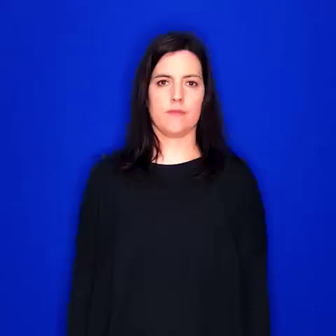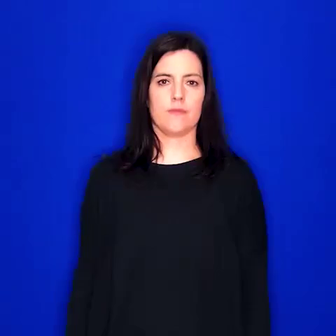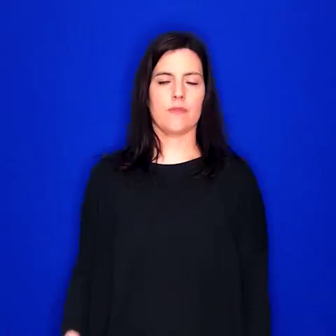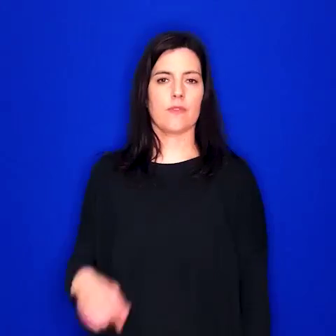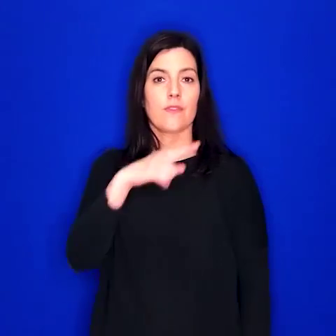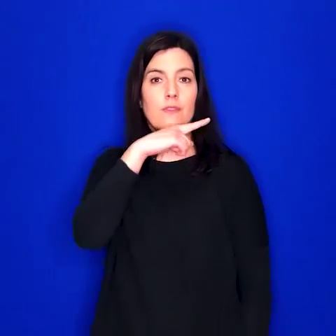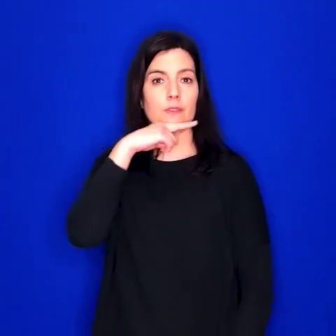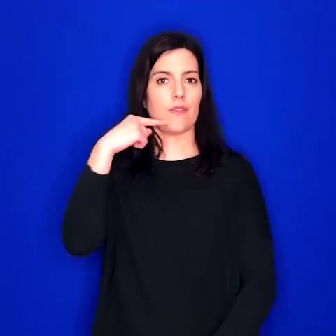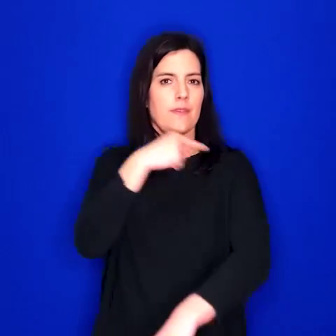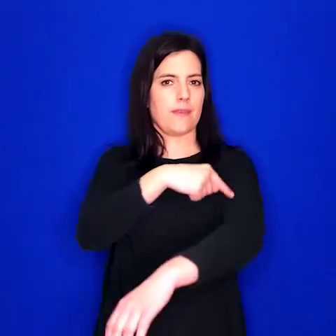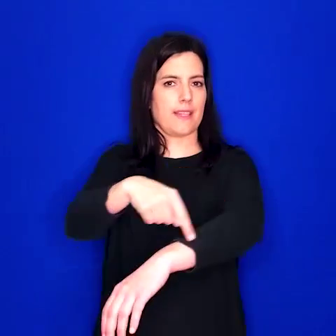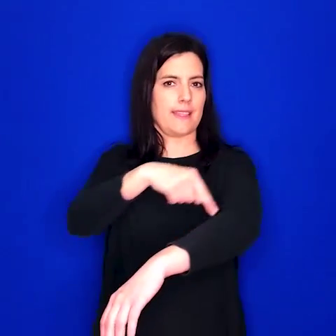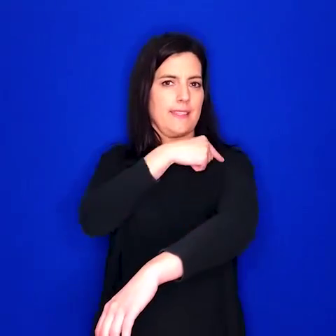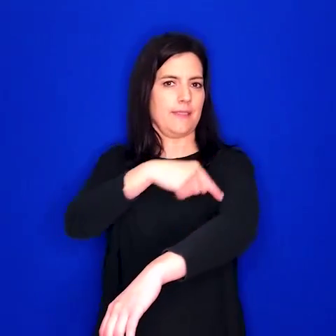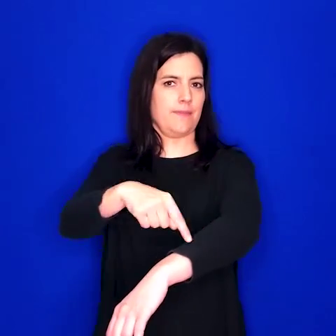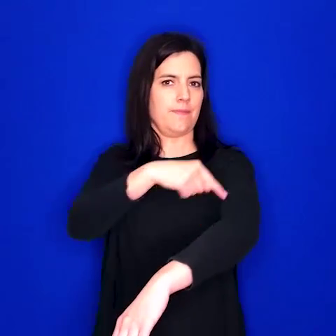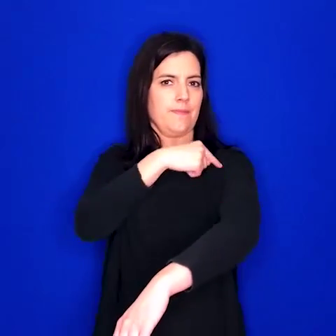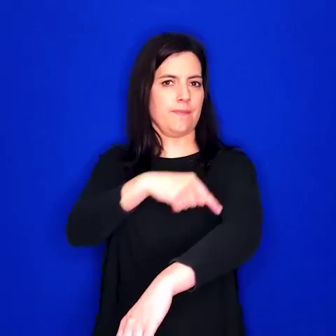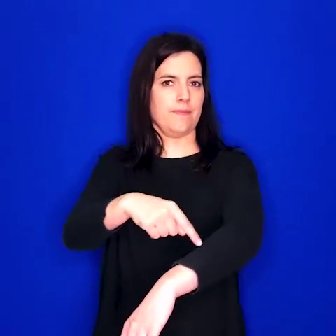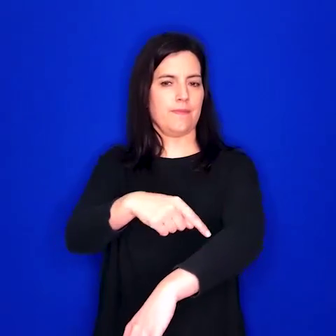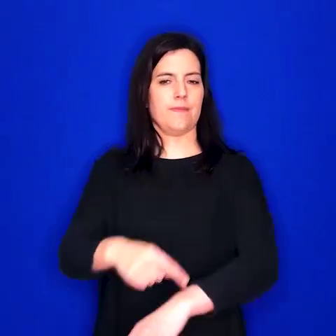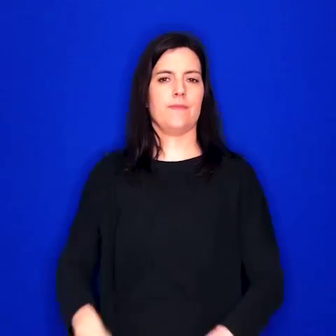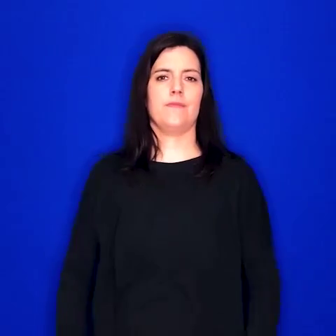dulce circulación brazo